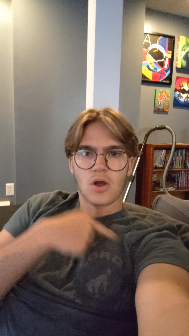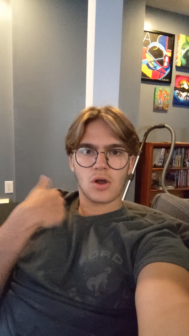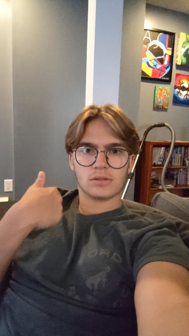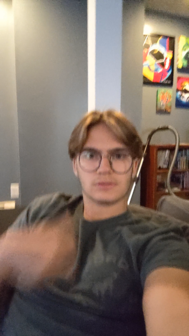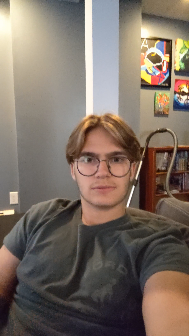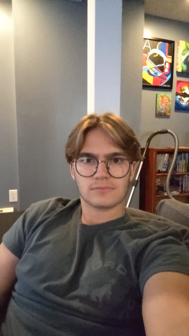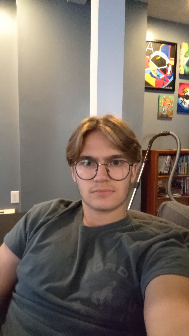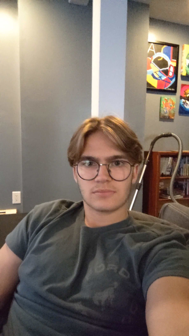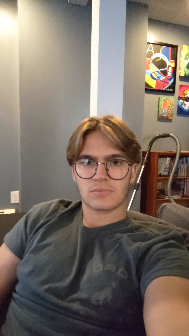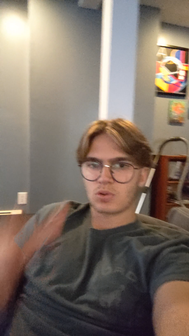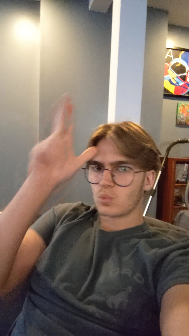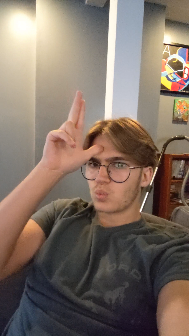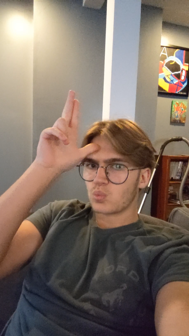rooster